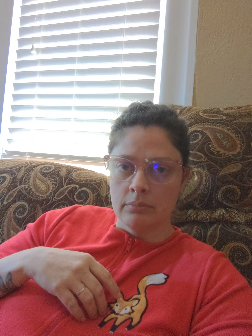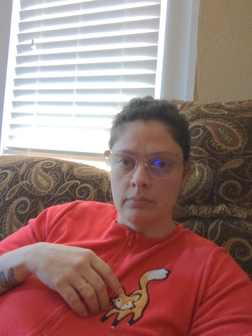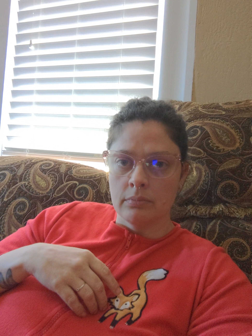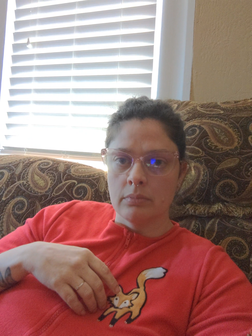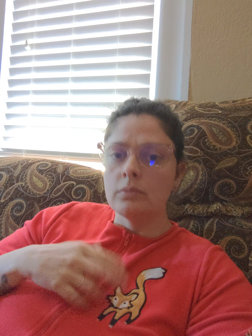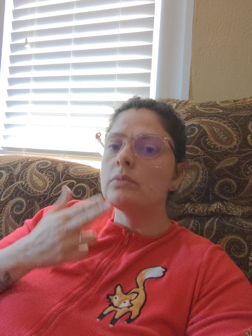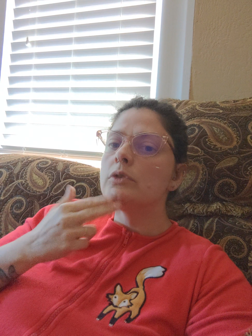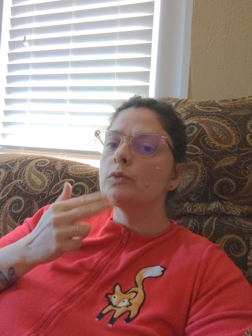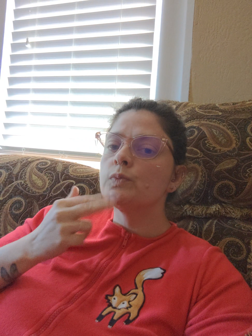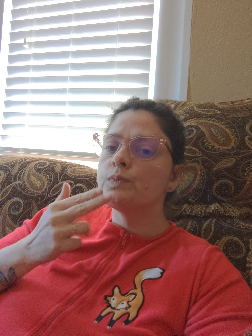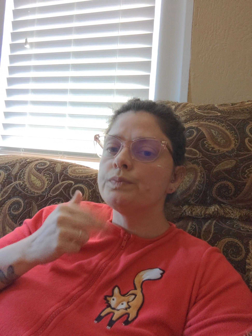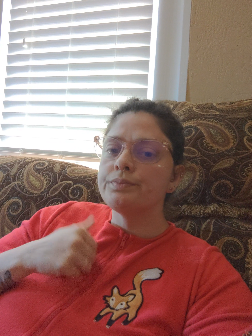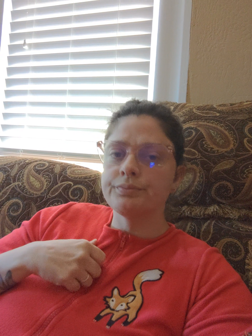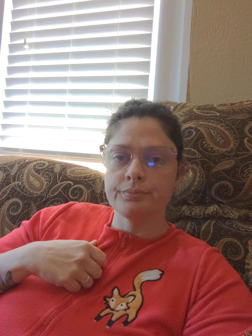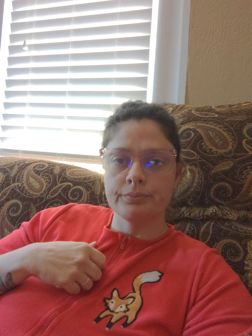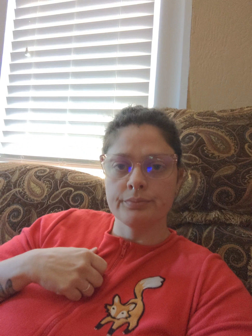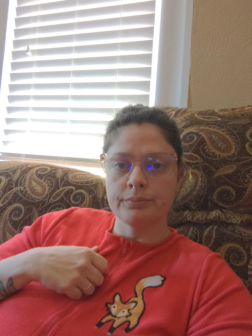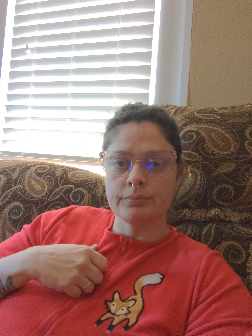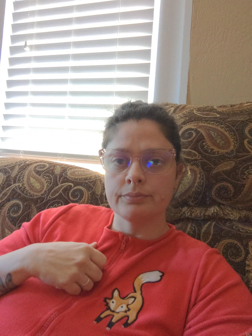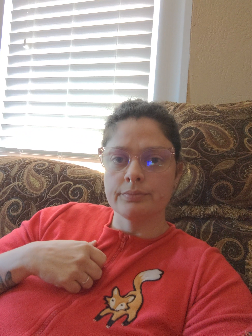cute